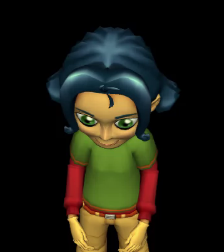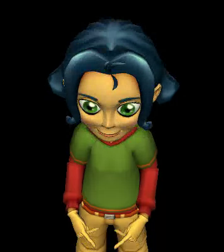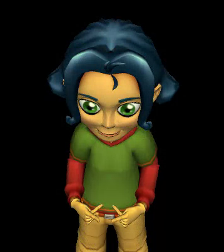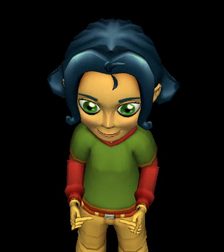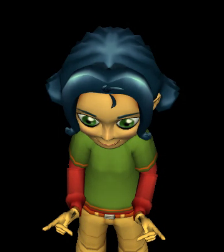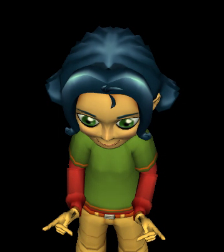إعلان عام